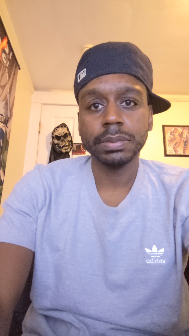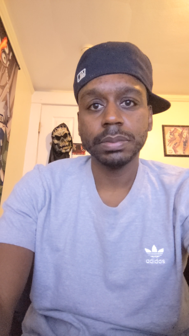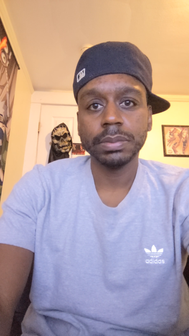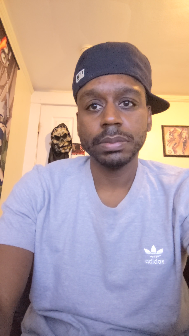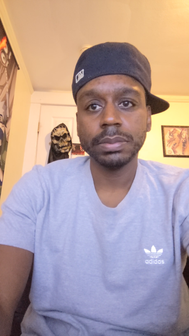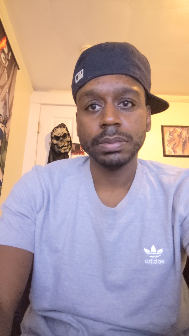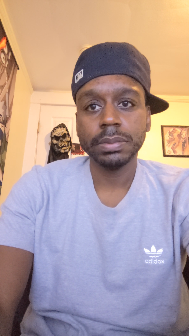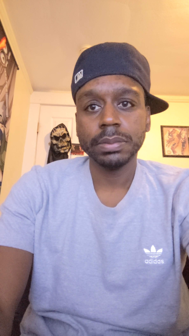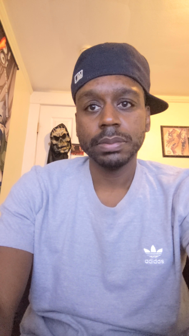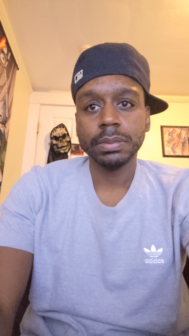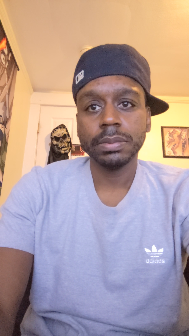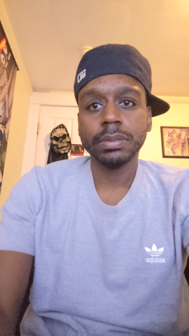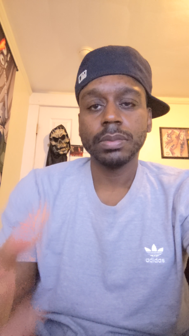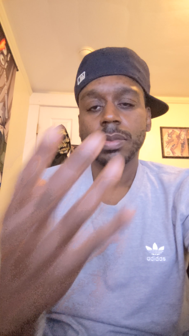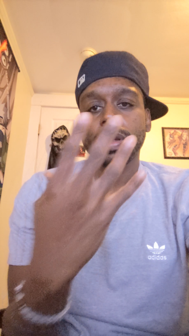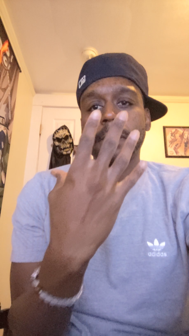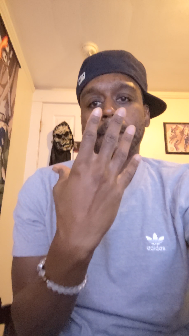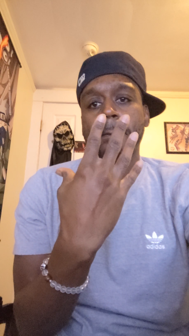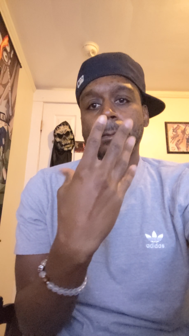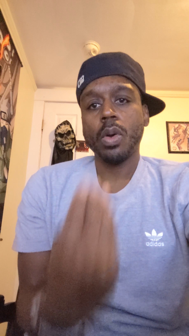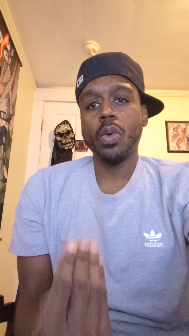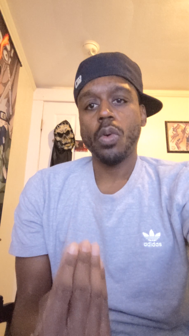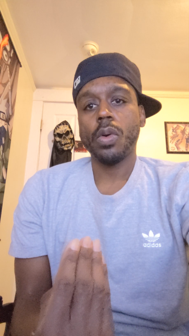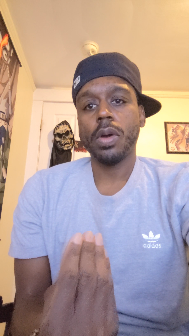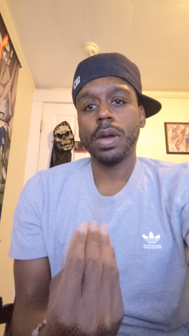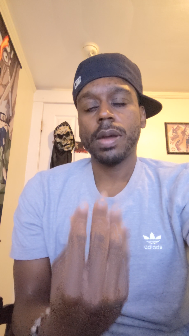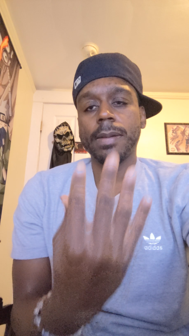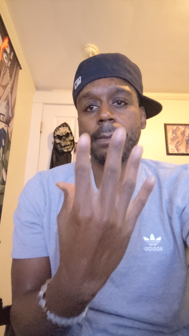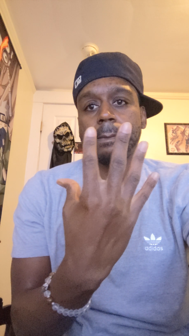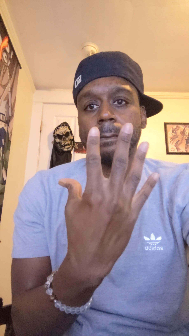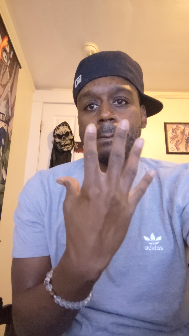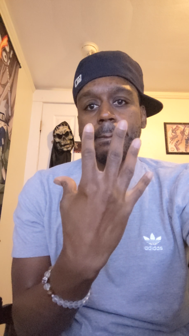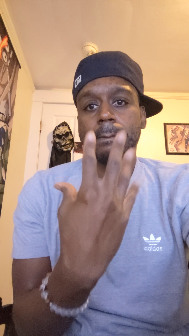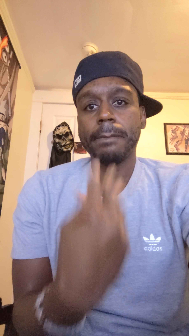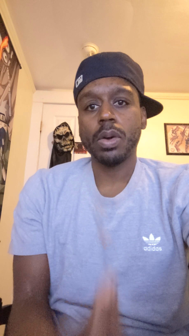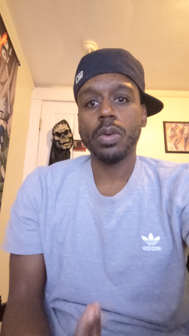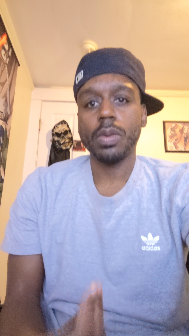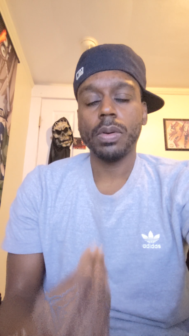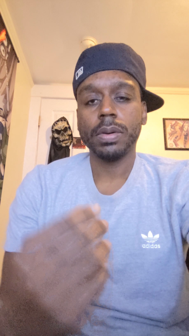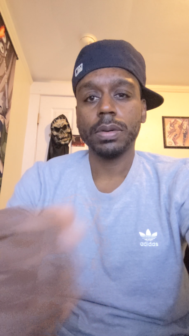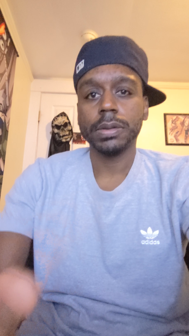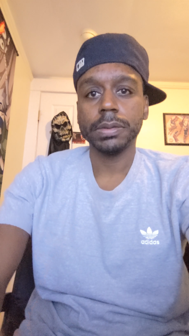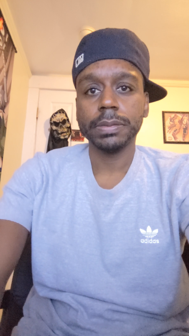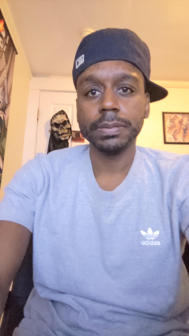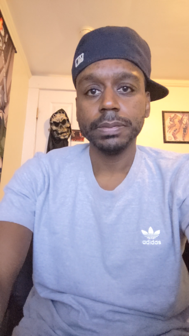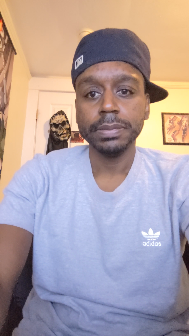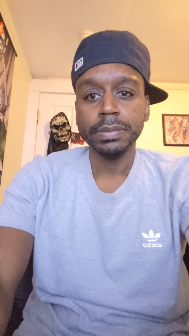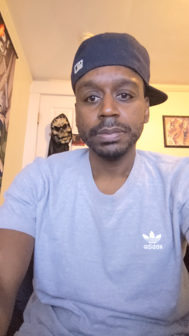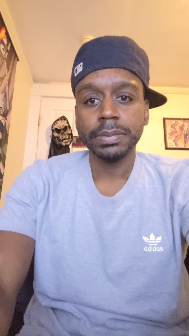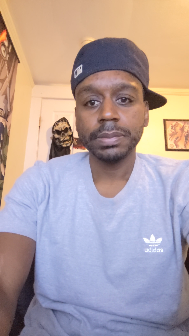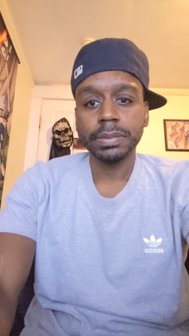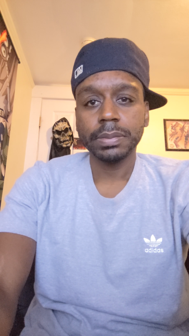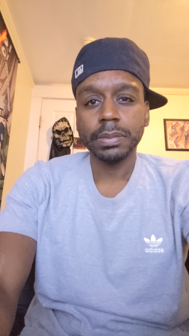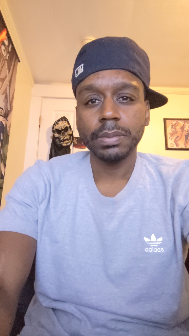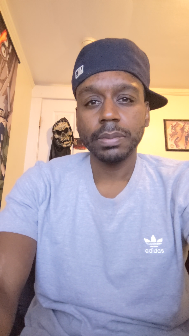poor